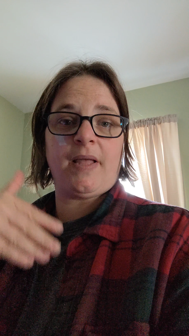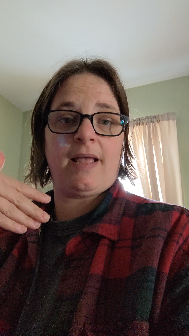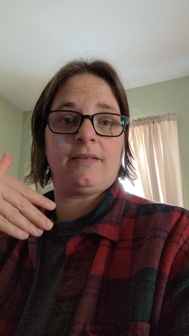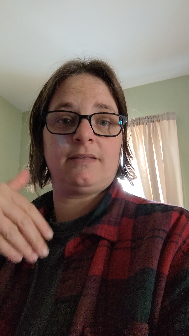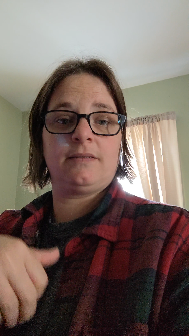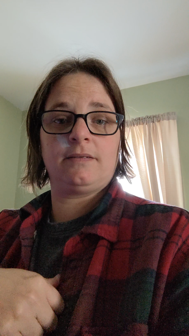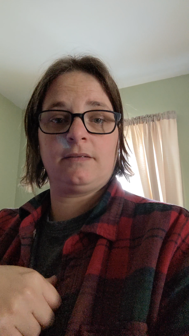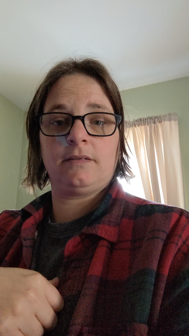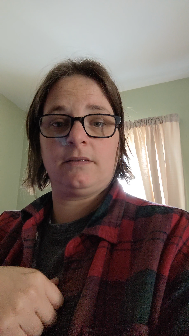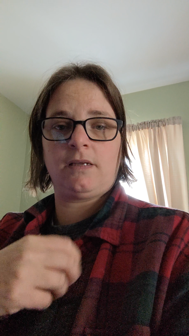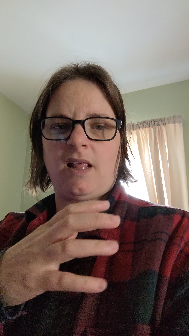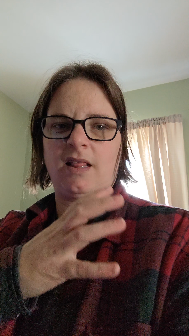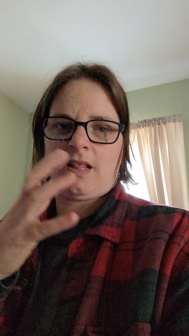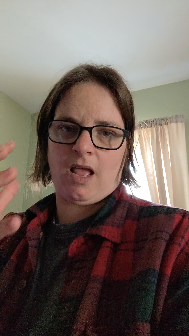a lot